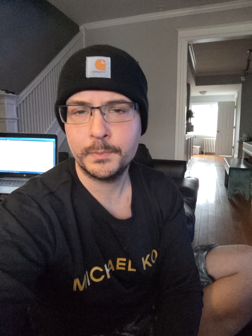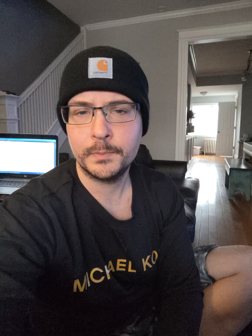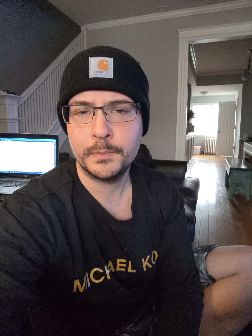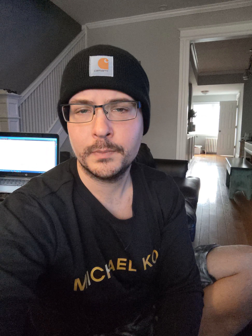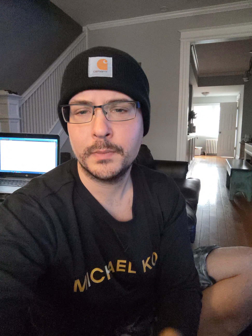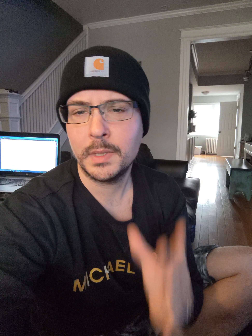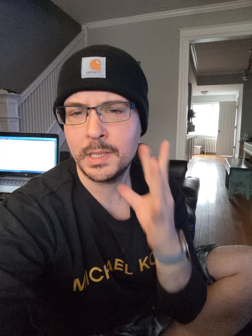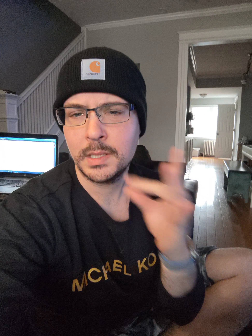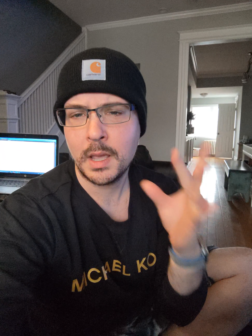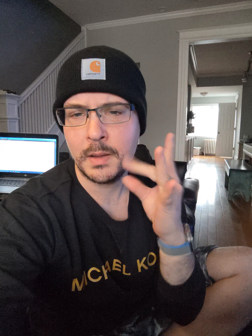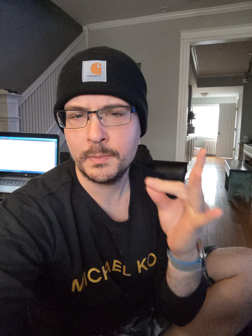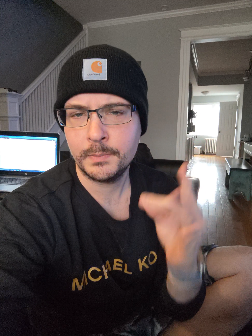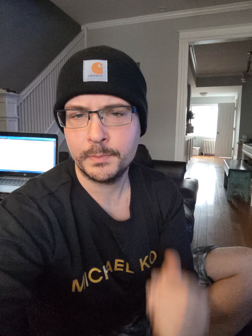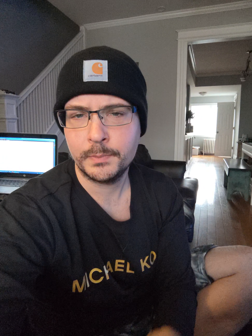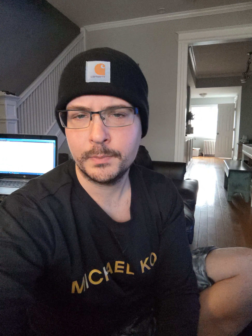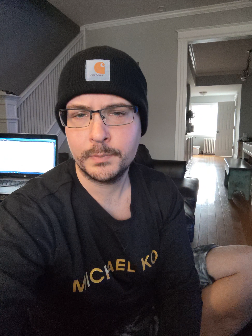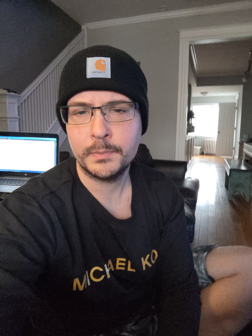cat